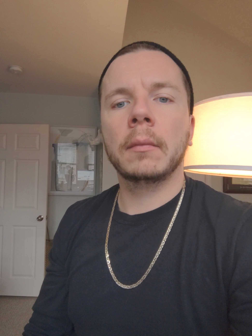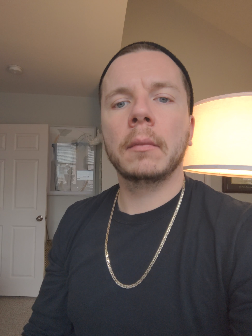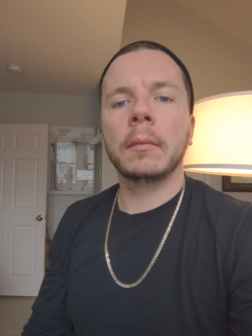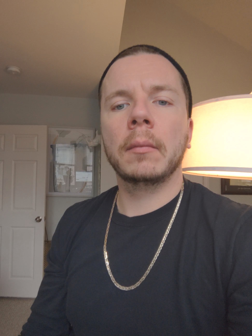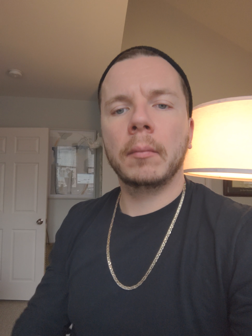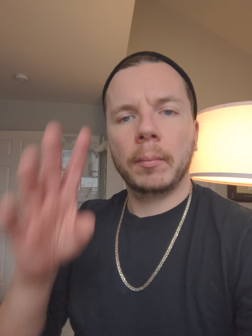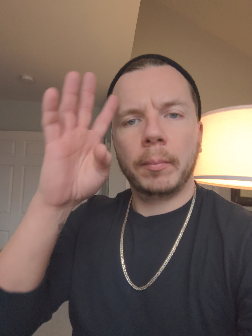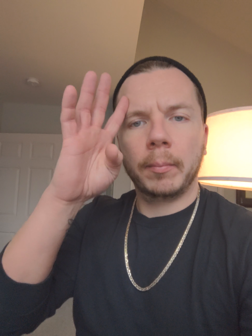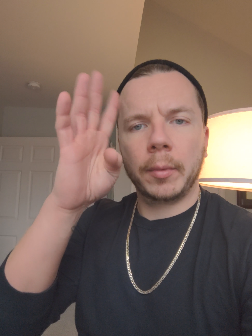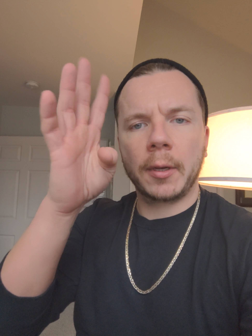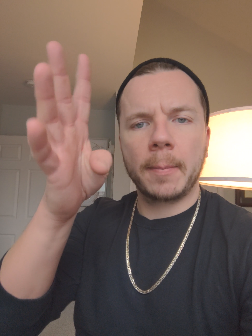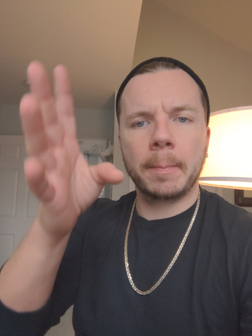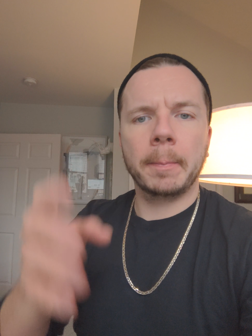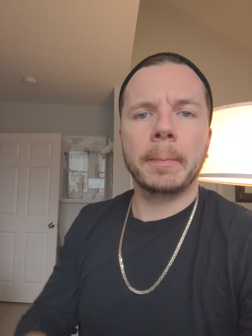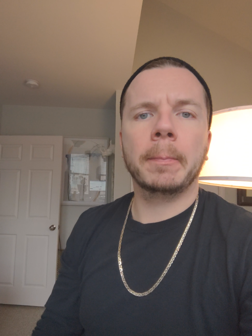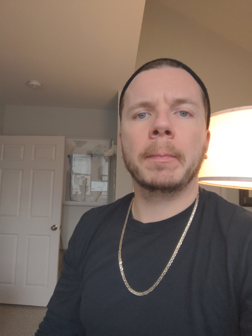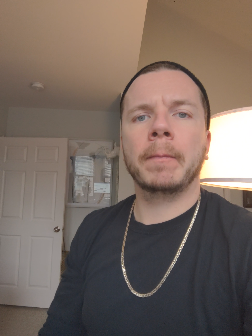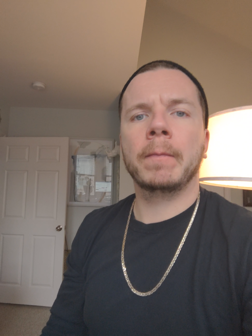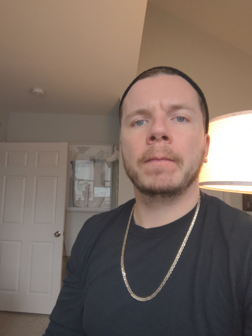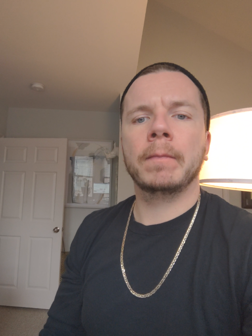pretend